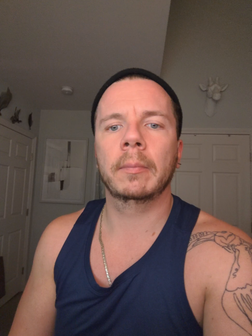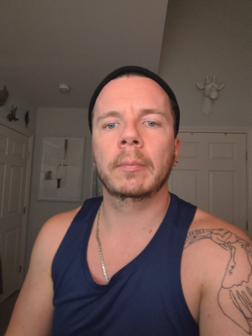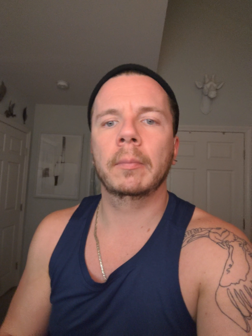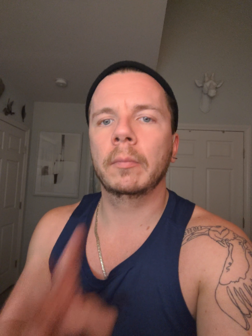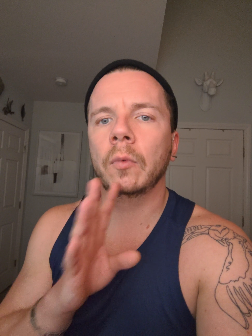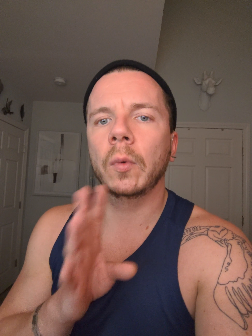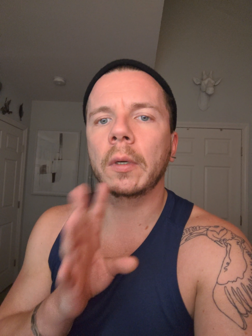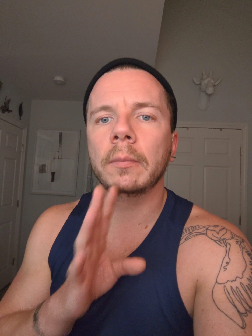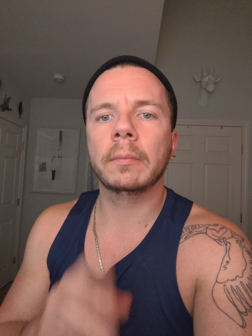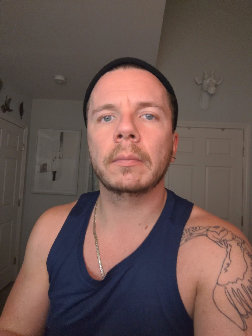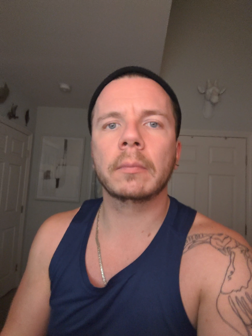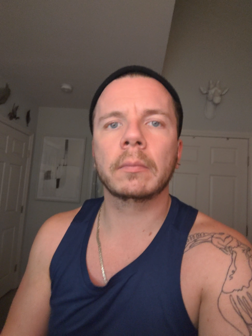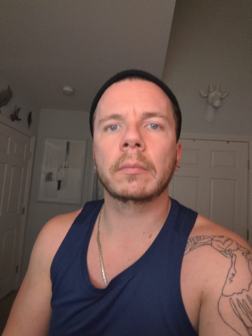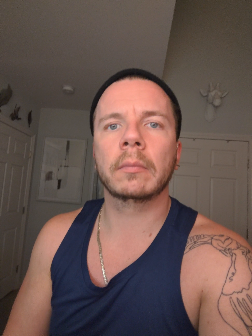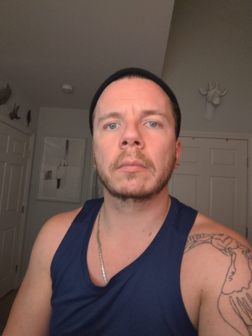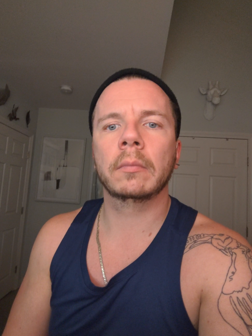talk